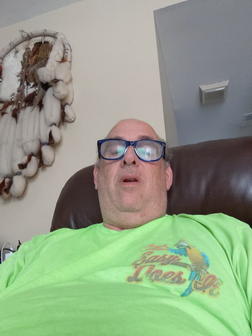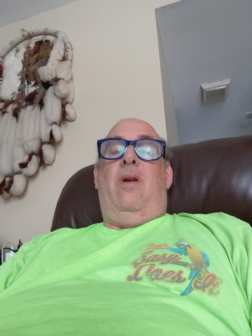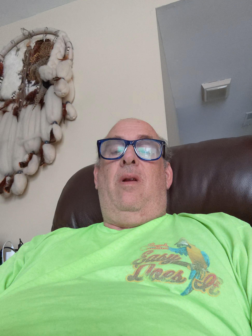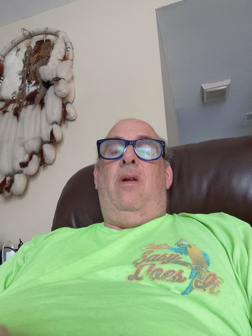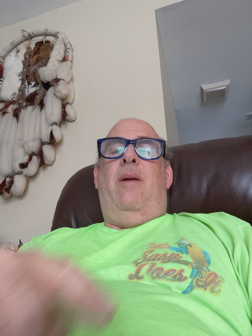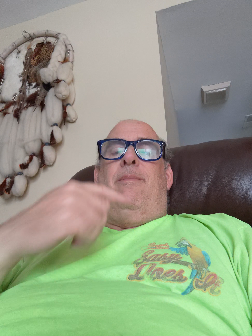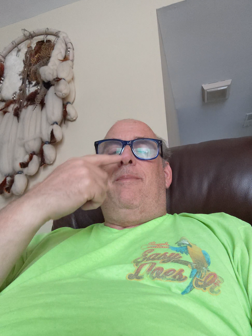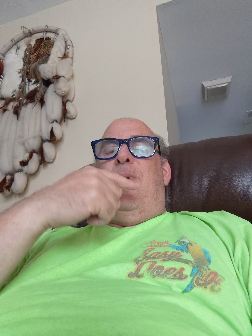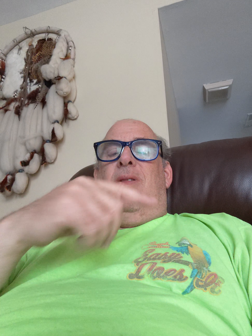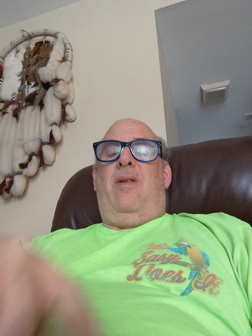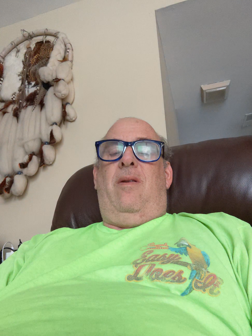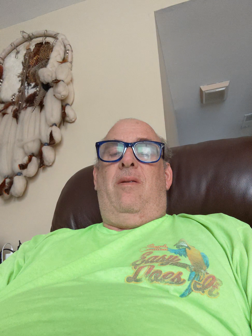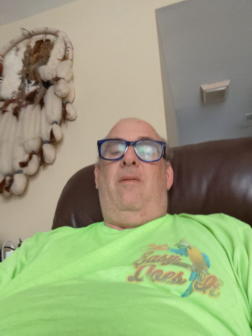mouth